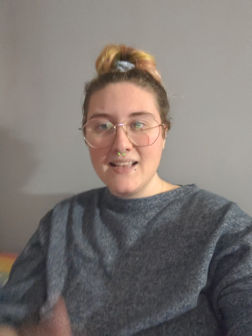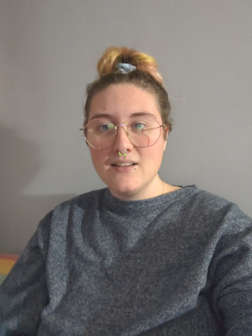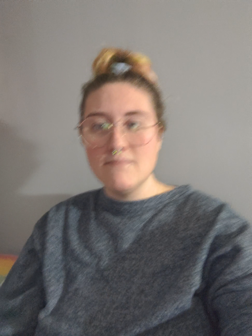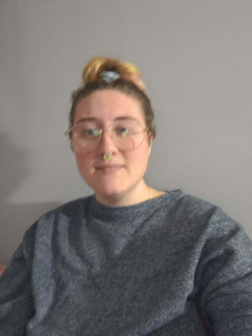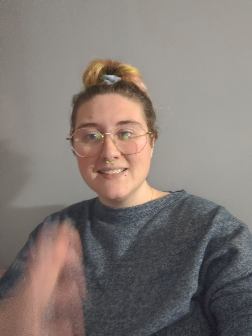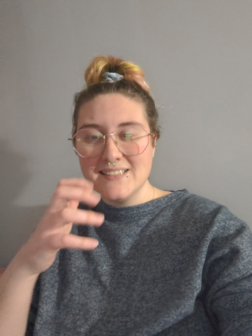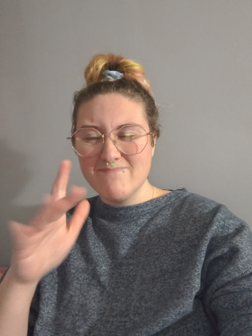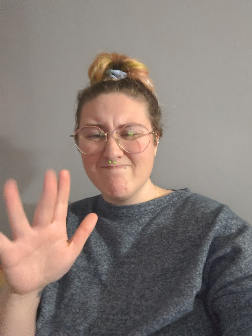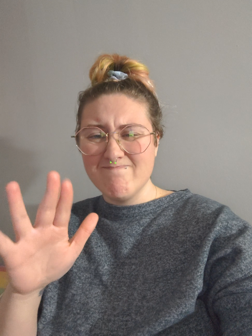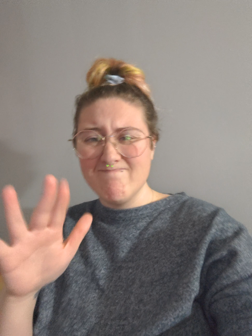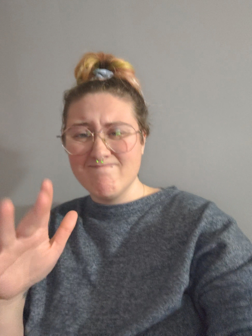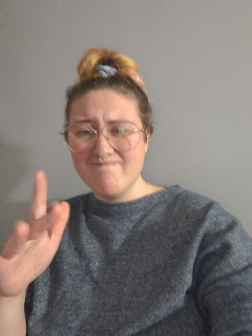cereal